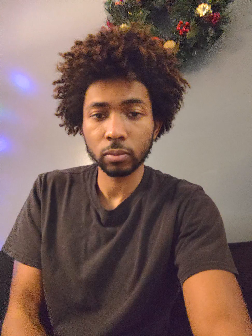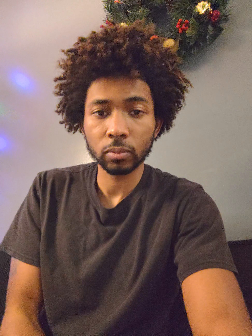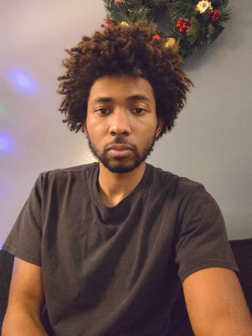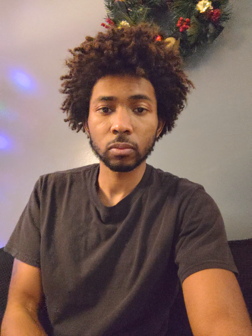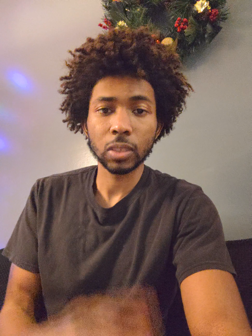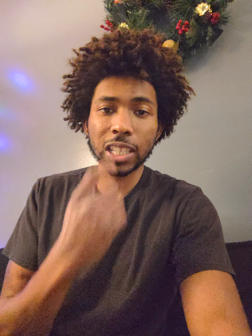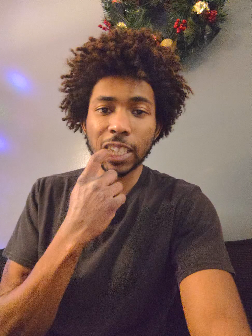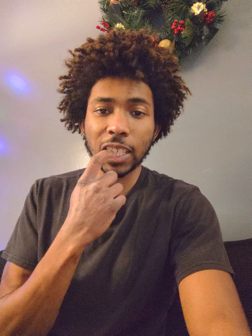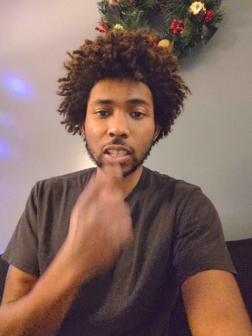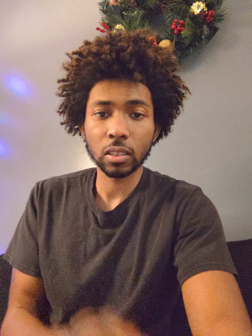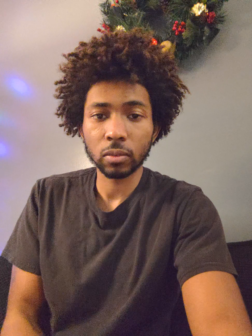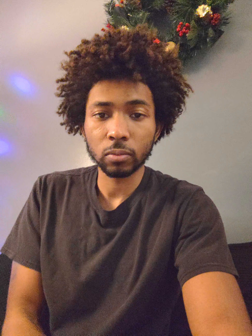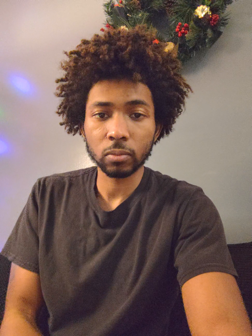tooth